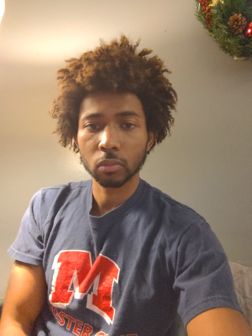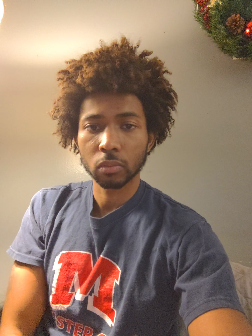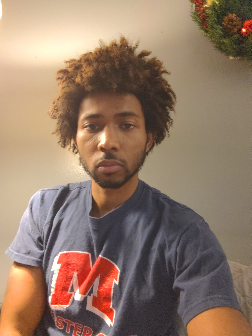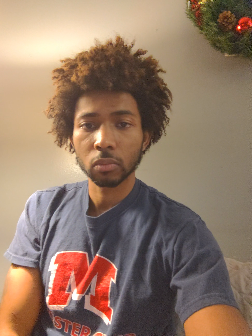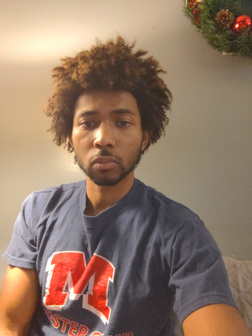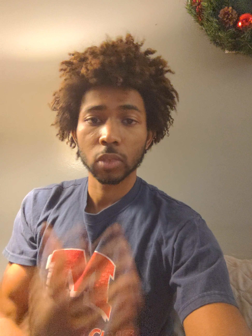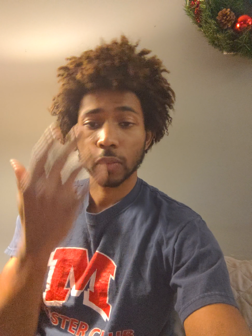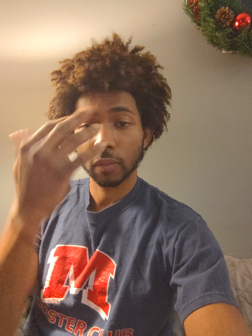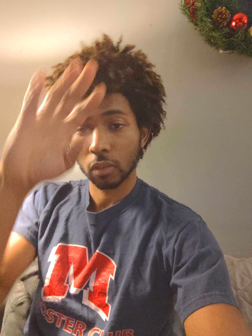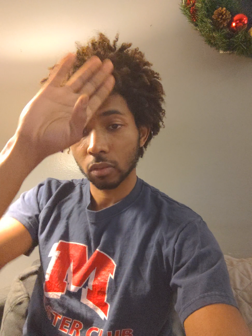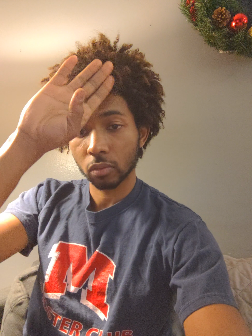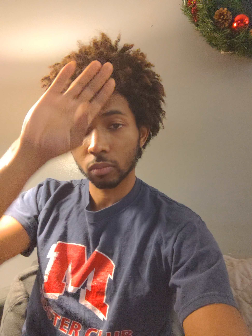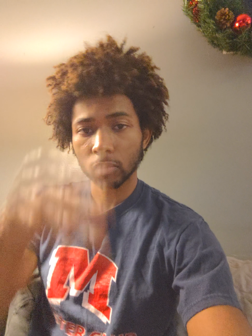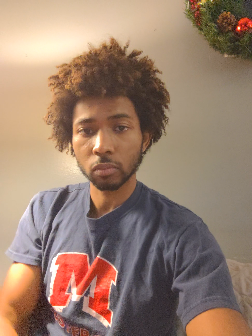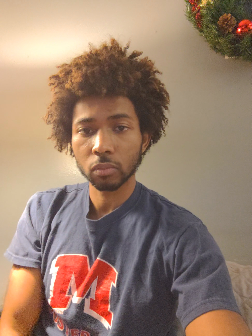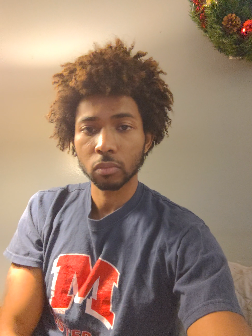fireman